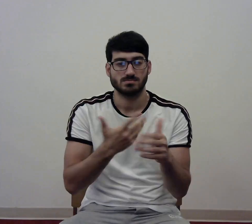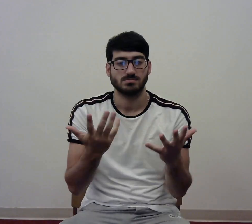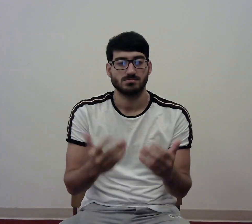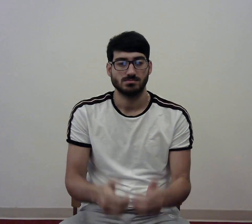nədir